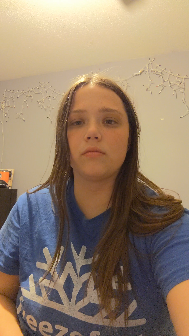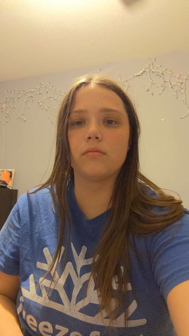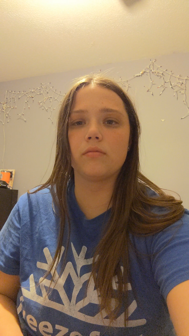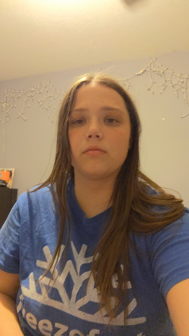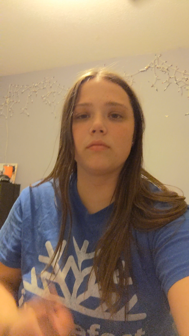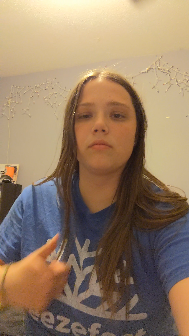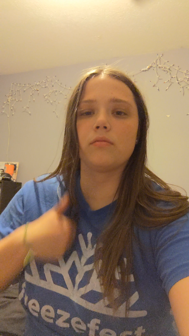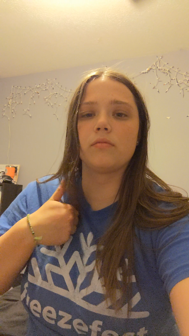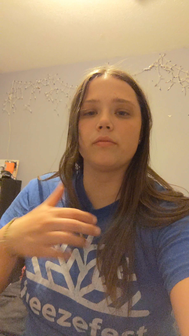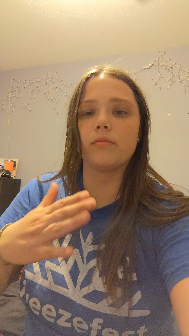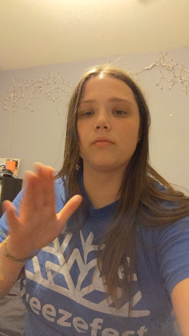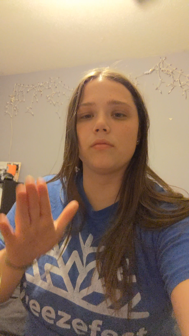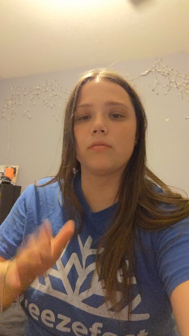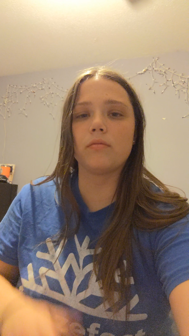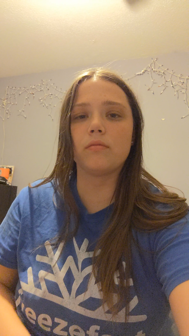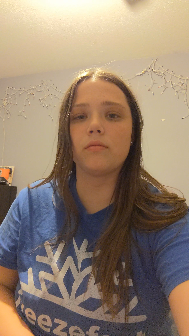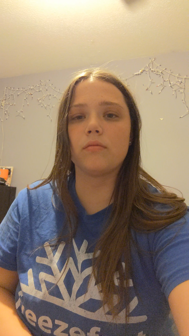living room